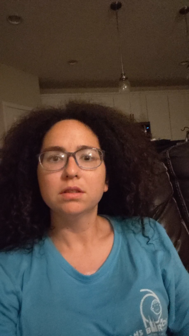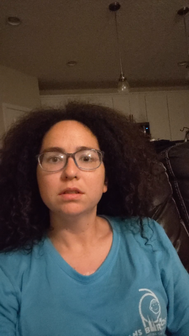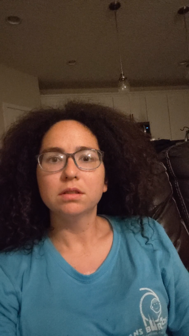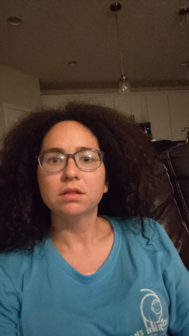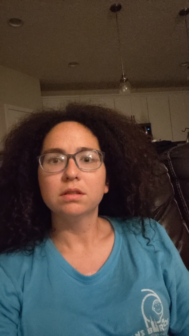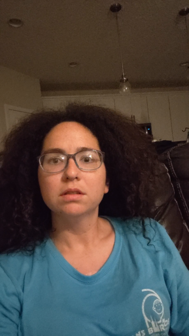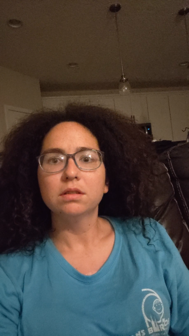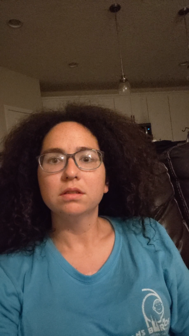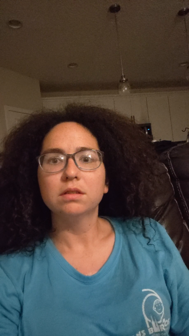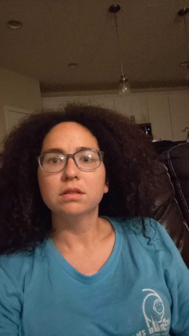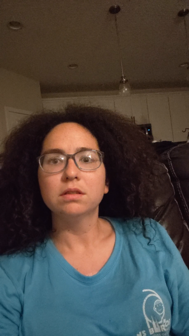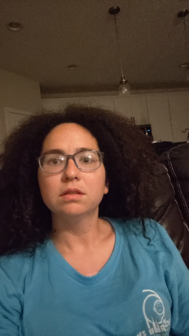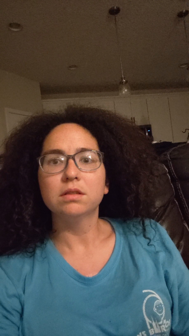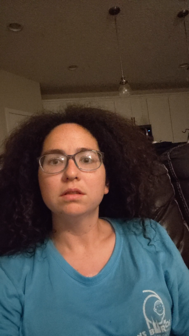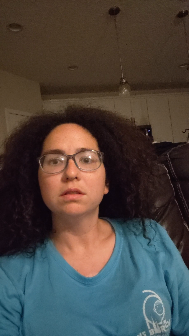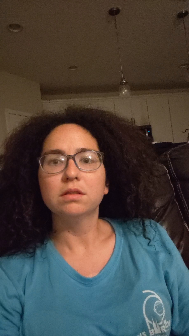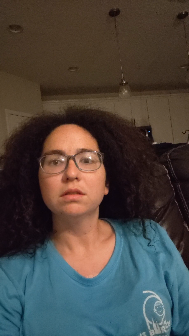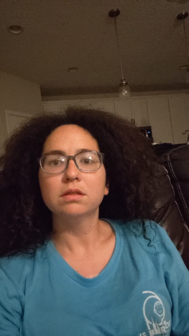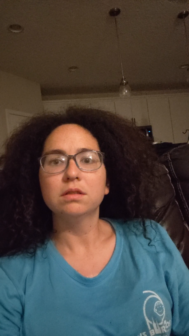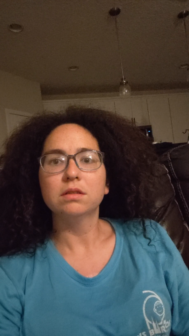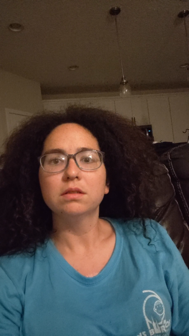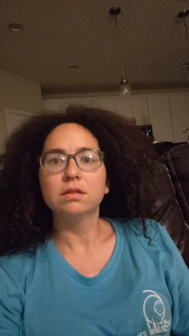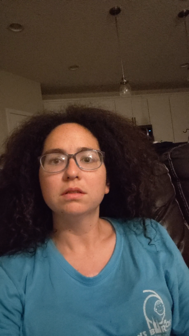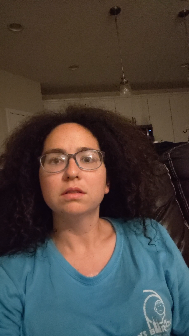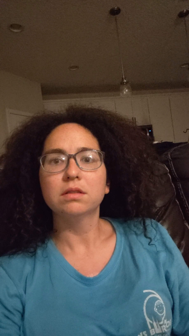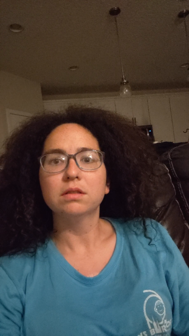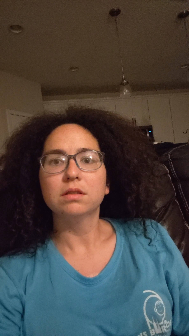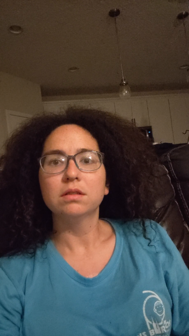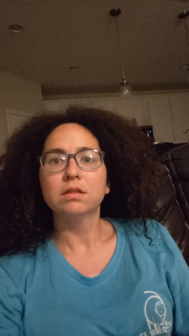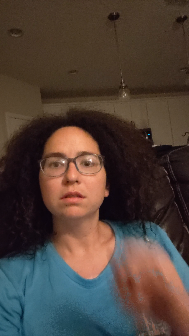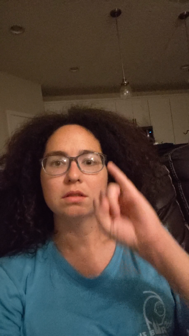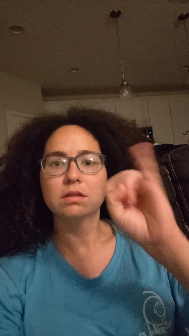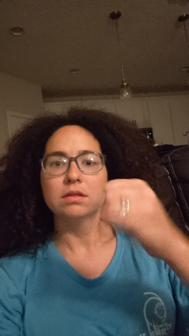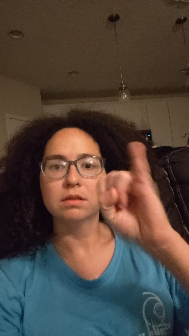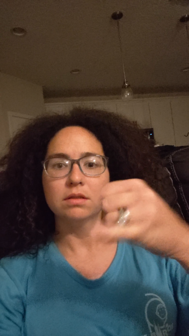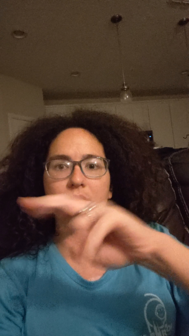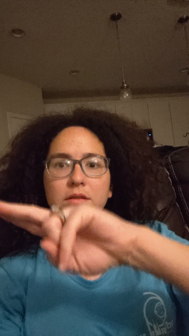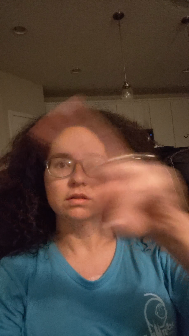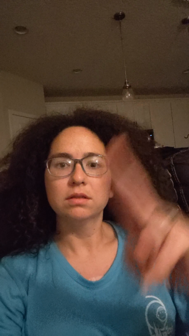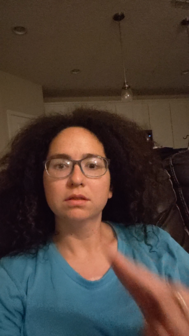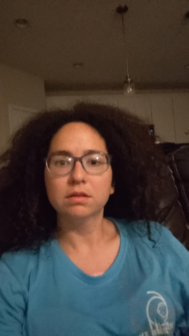jelly